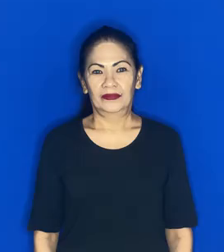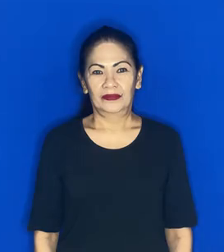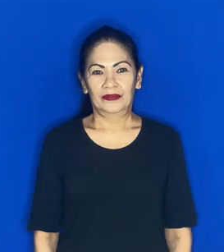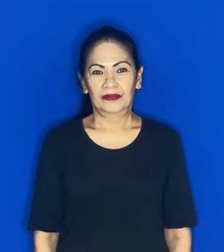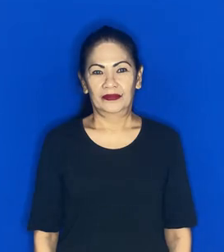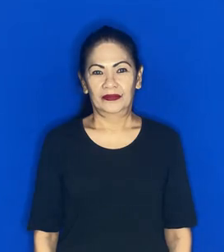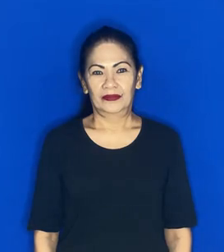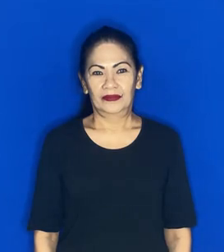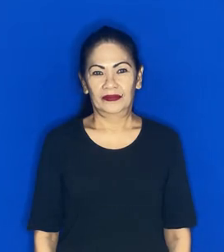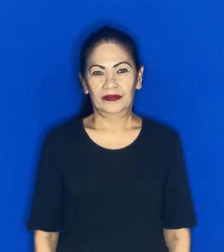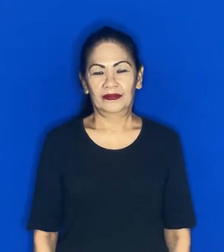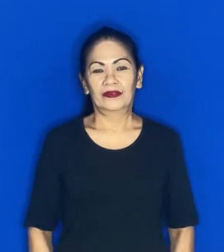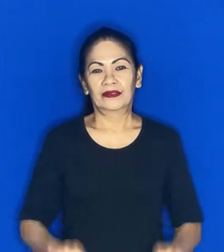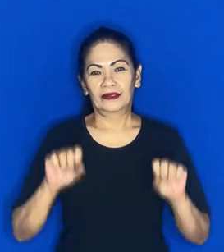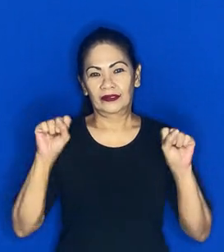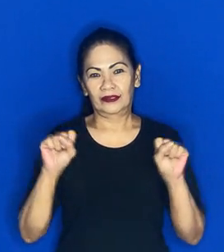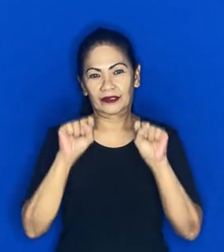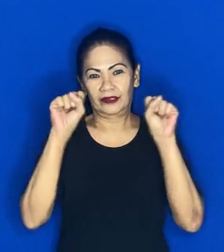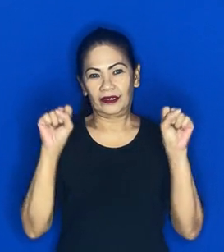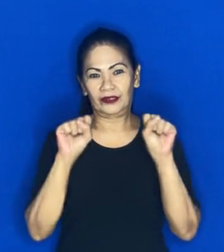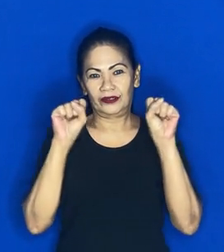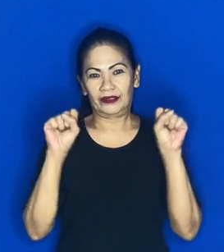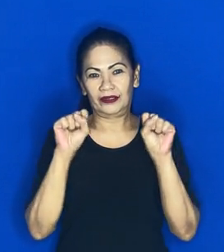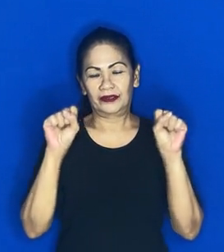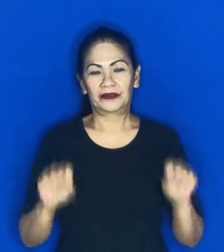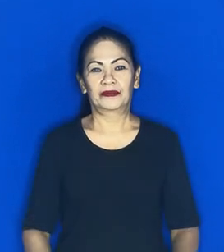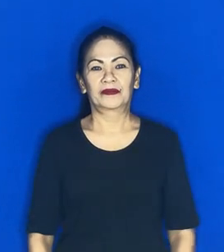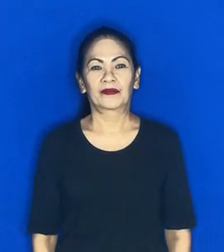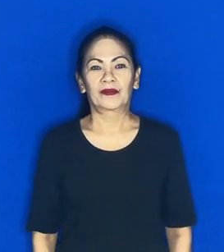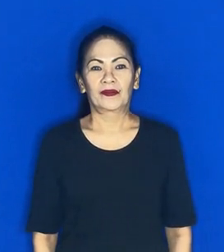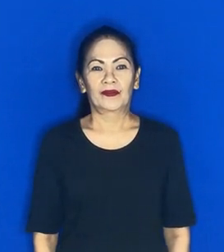saturday